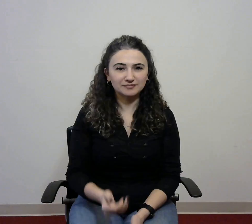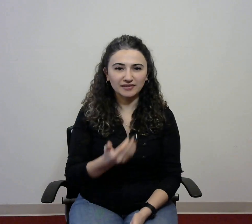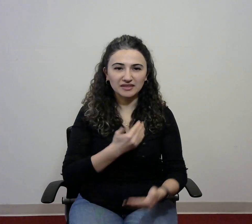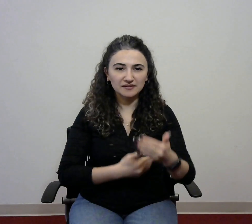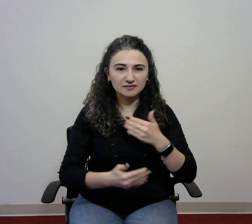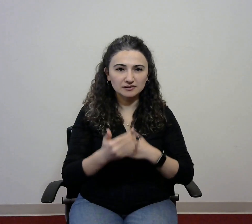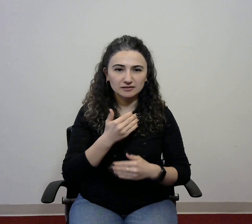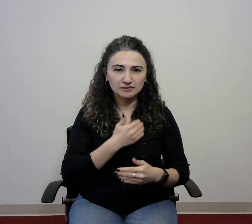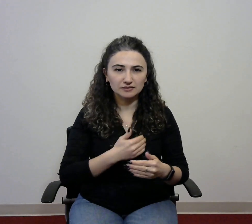əlil